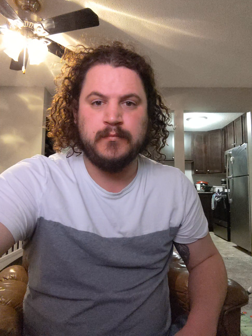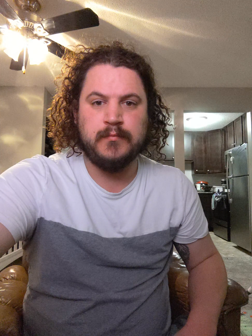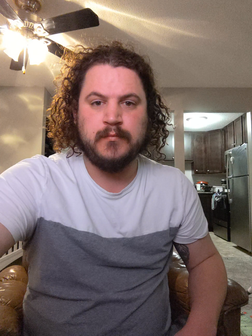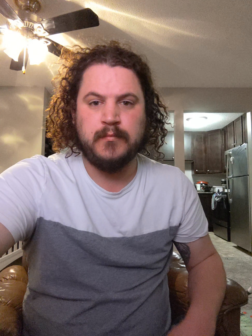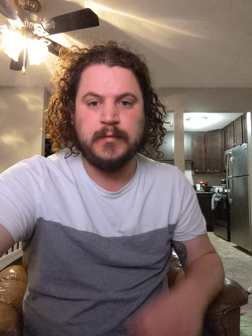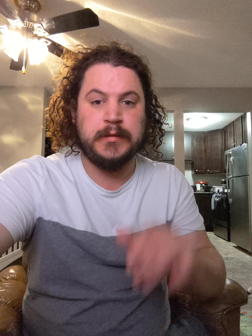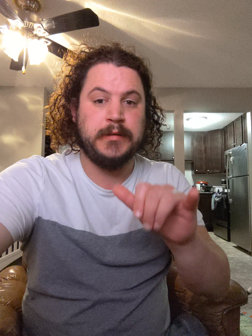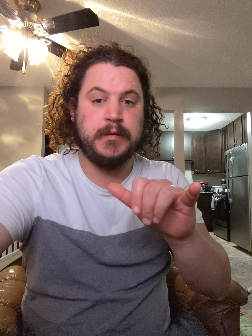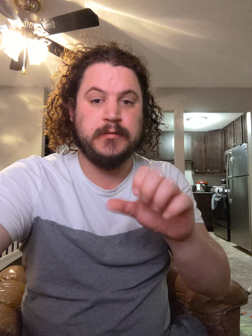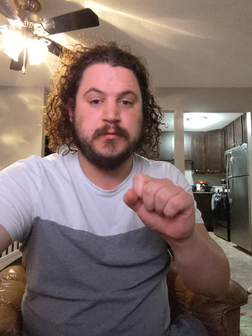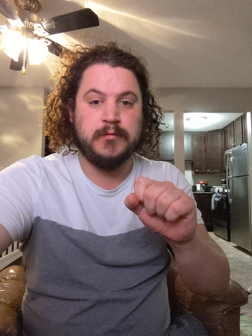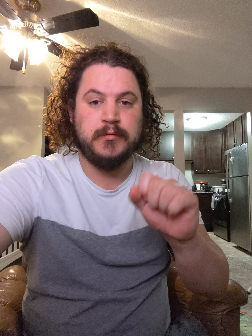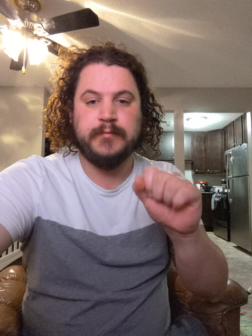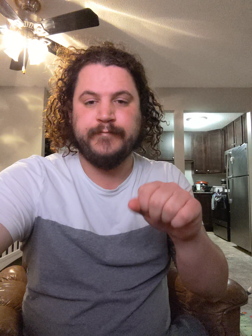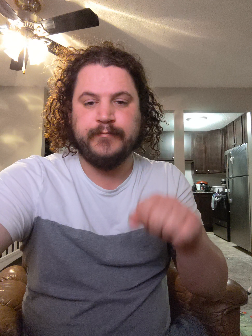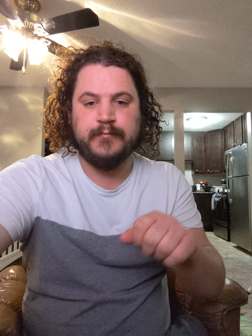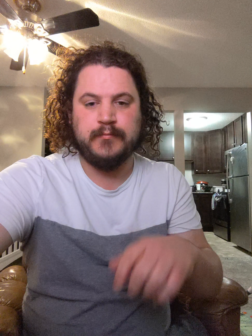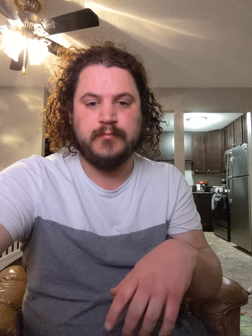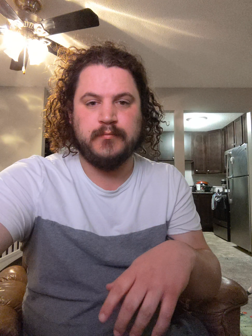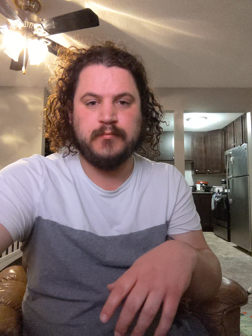yes